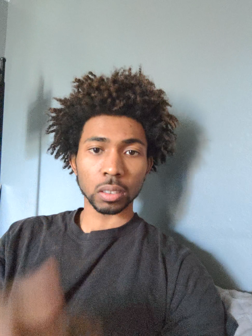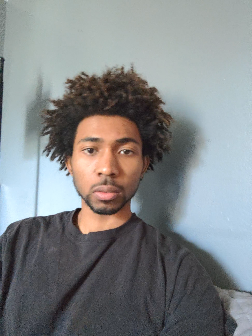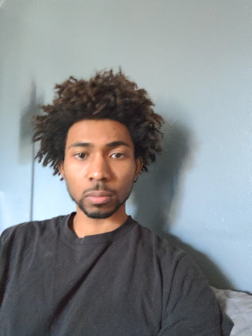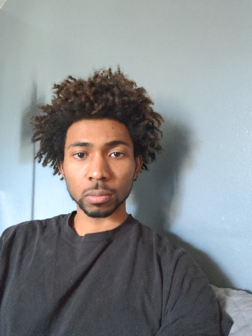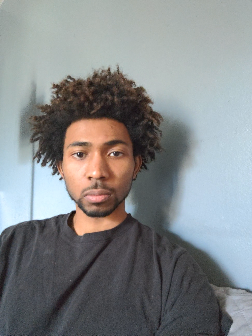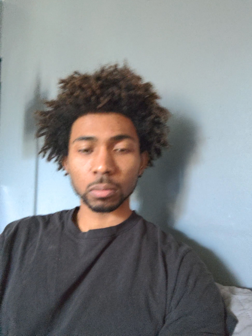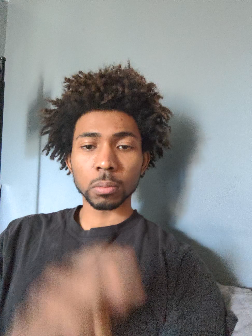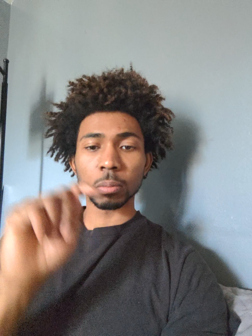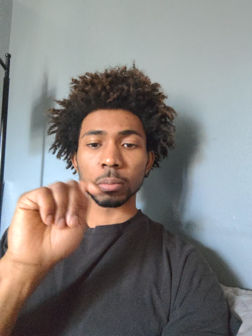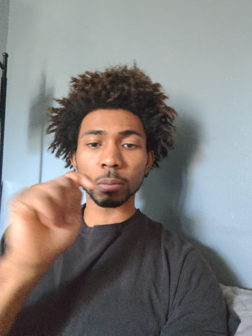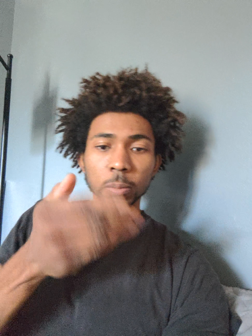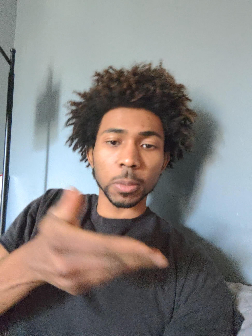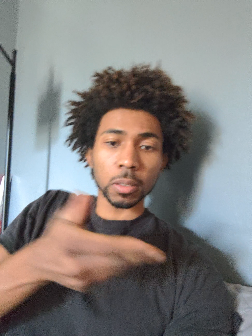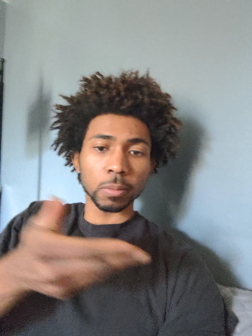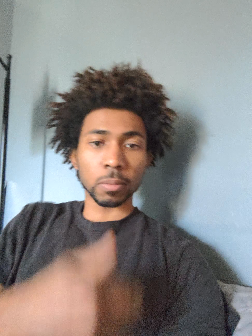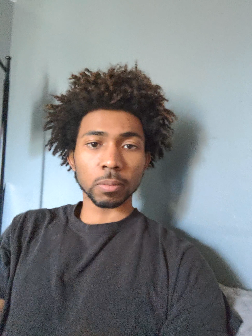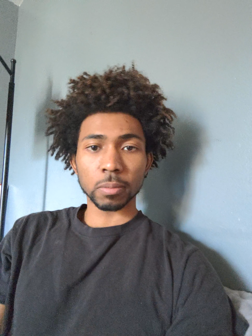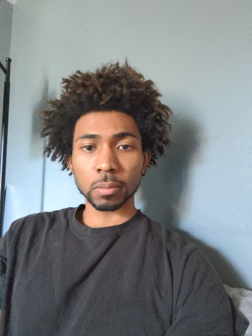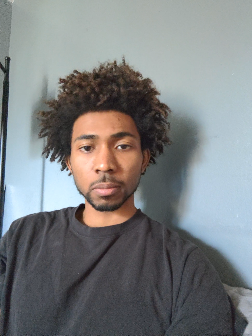potty